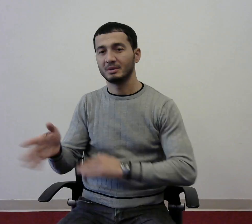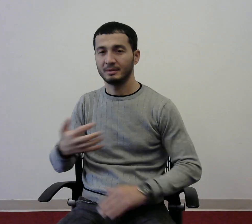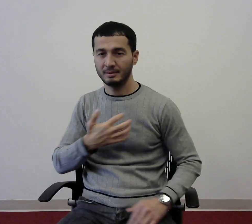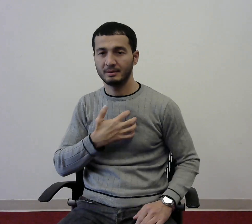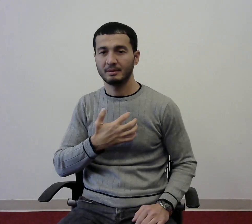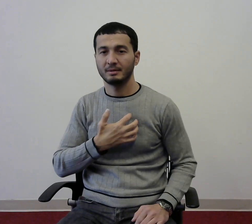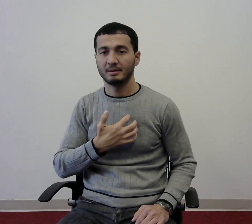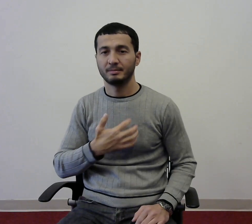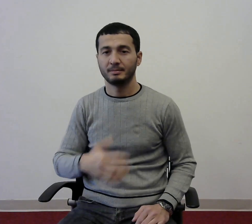istəmək